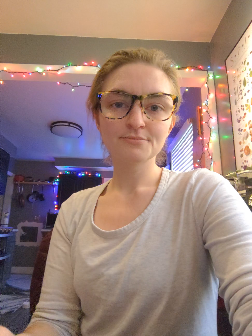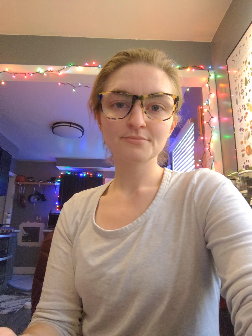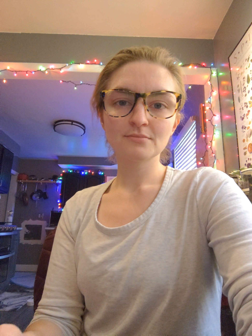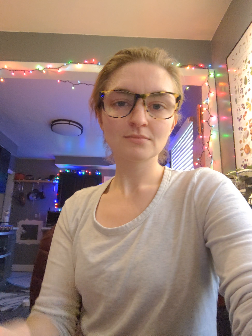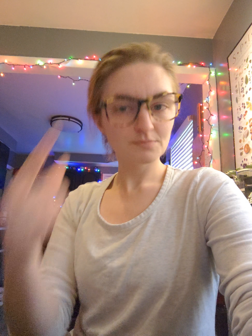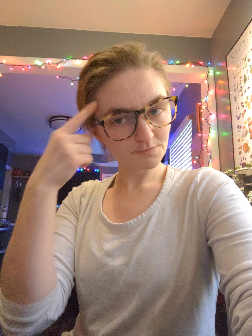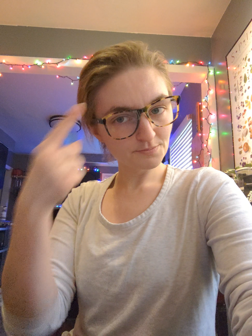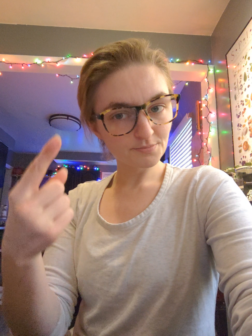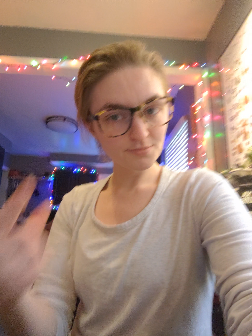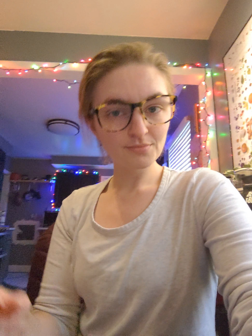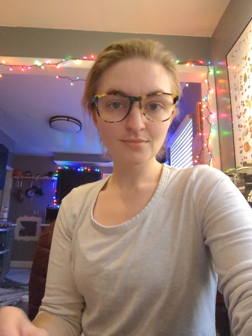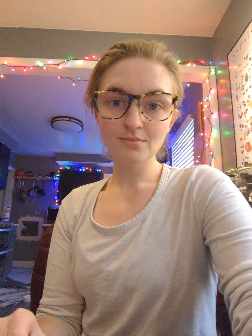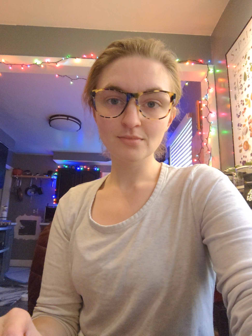penny